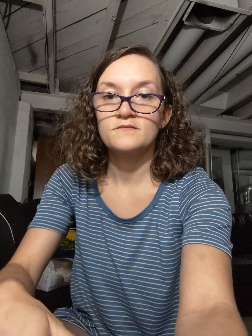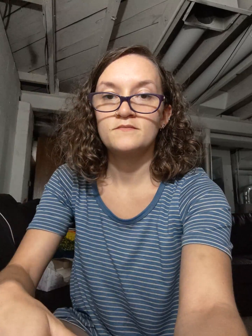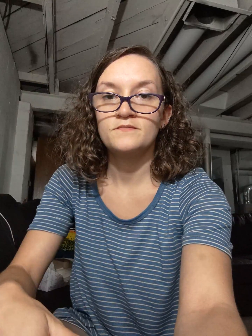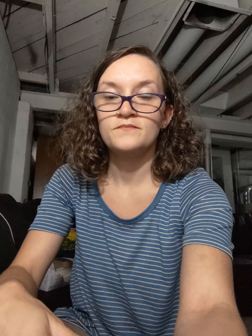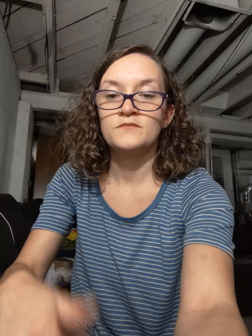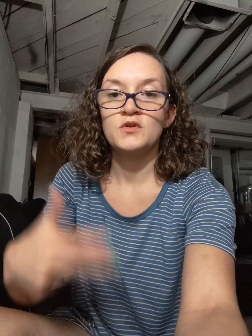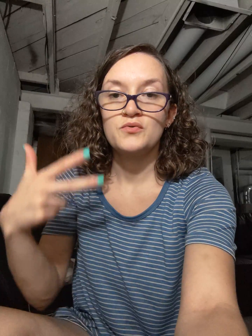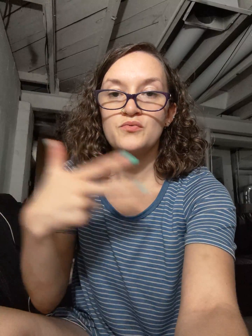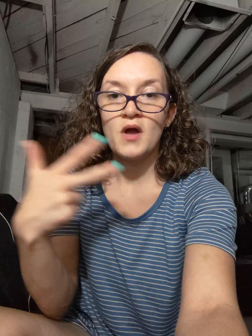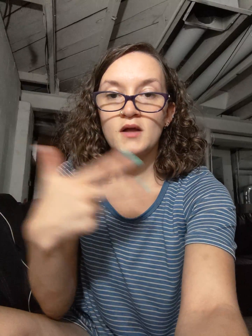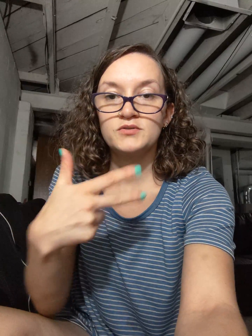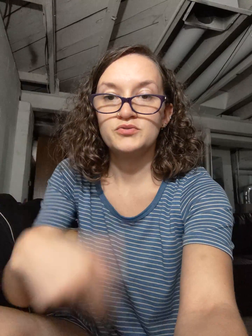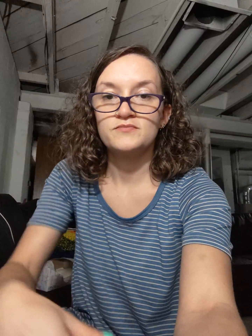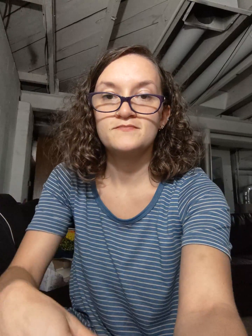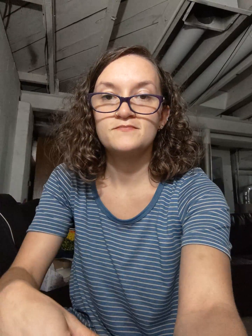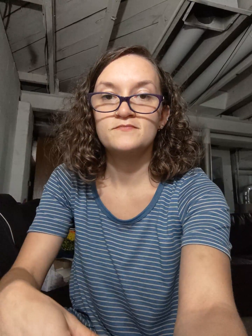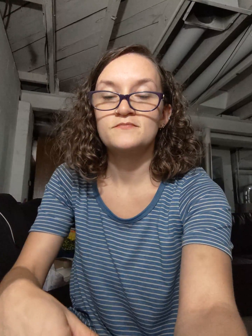garage